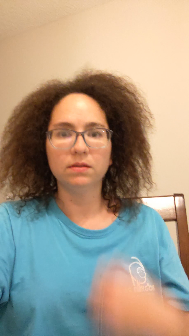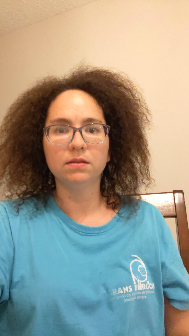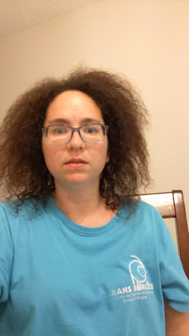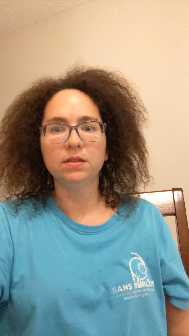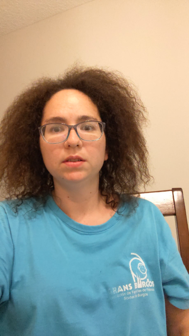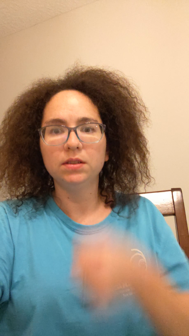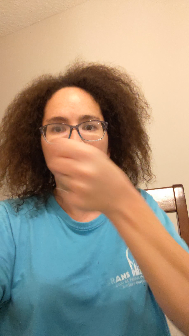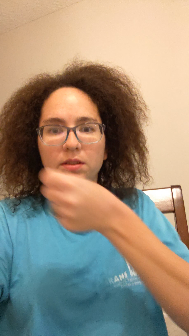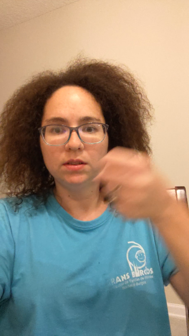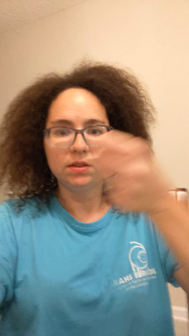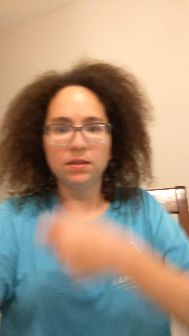coffee